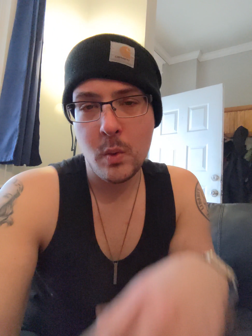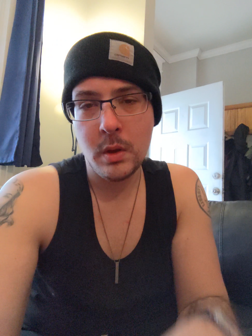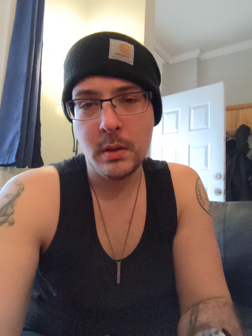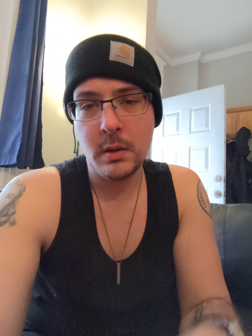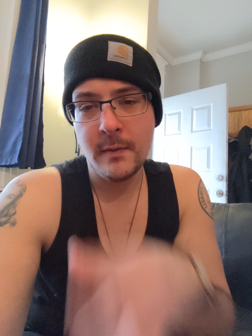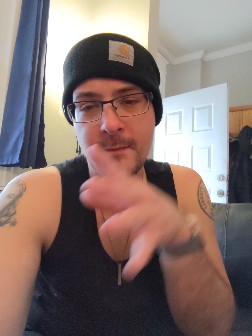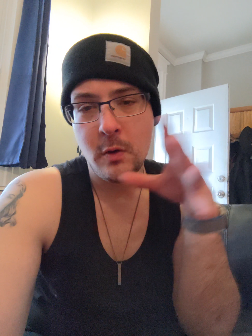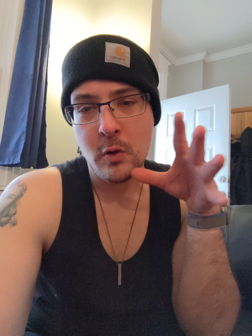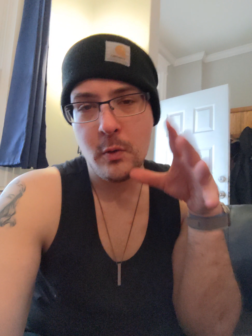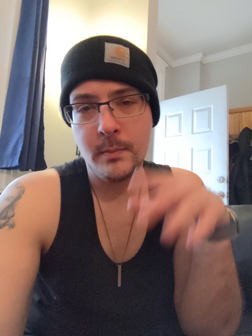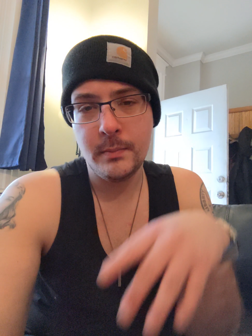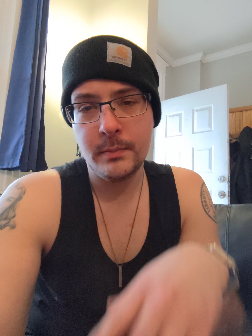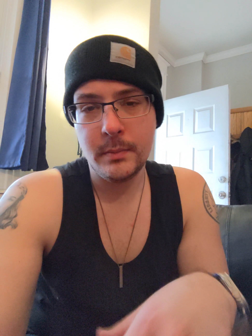farm